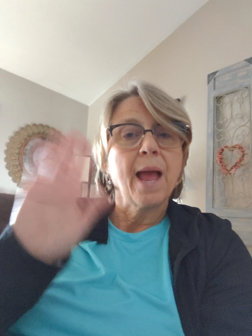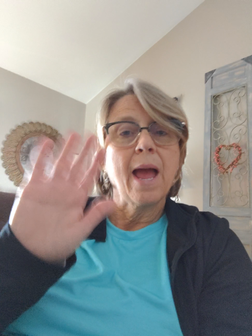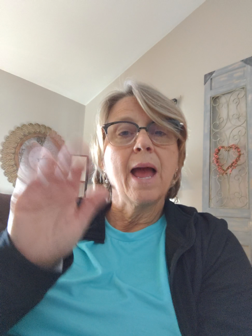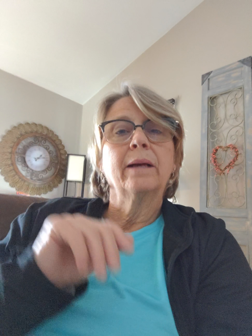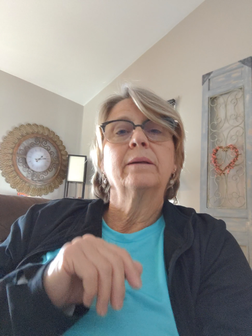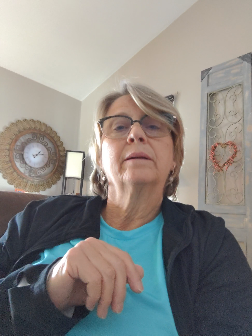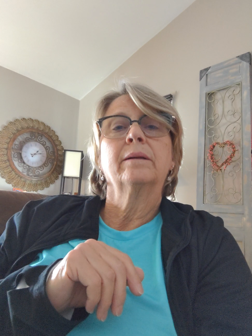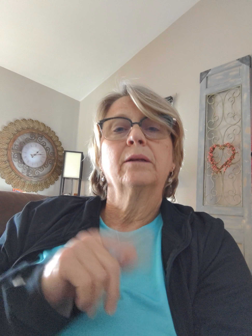bye